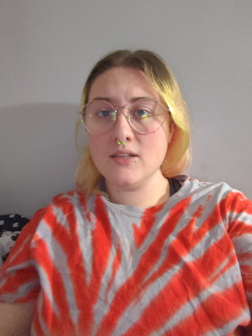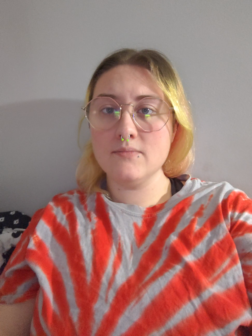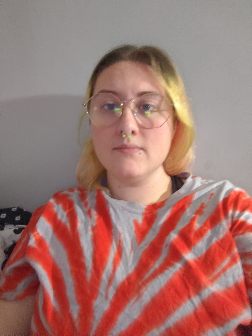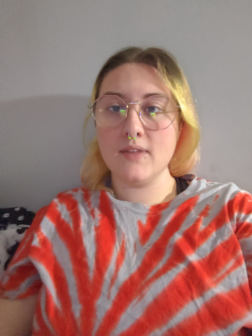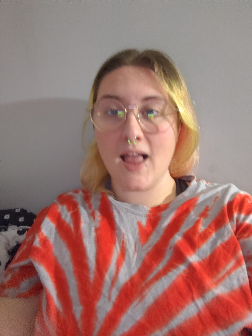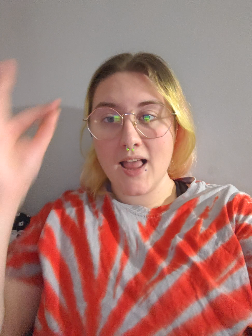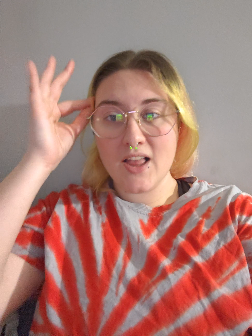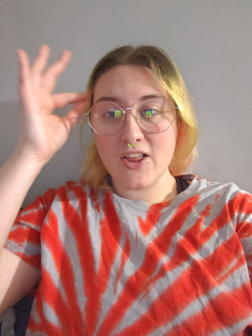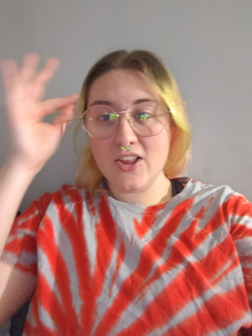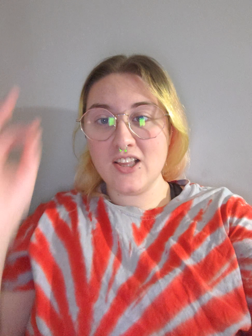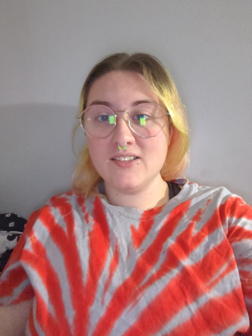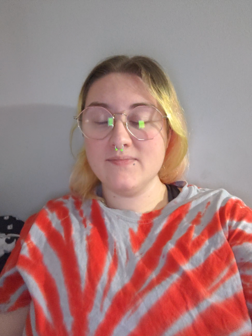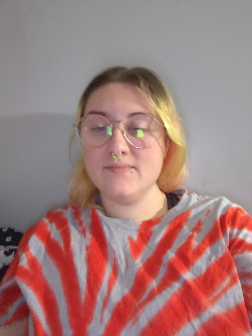hair